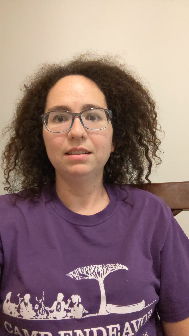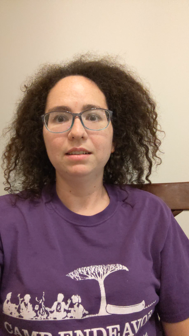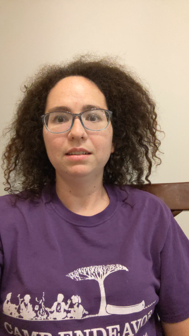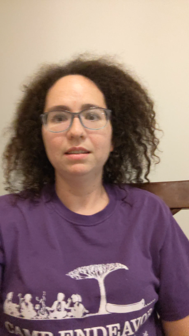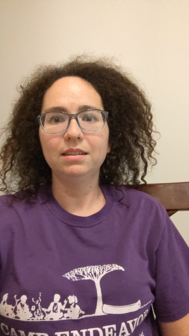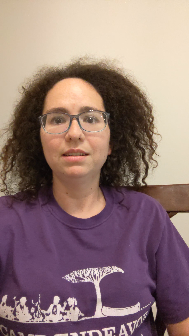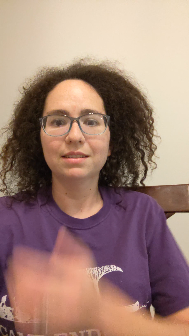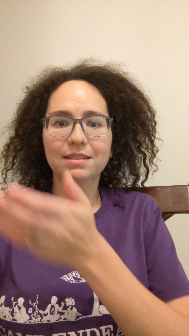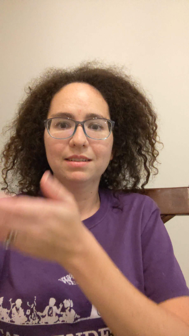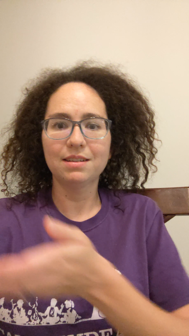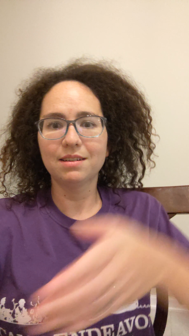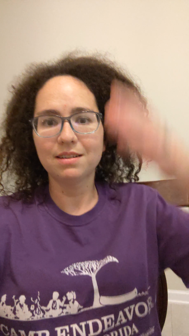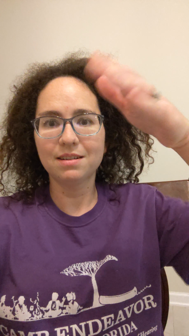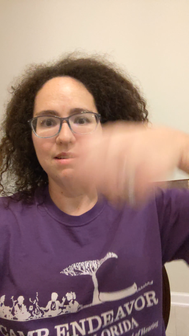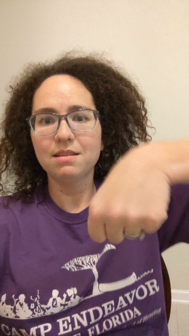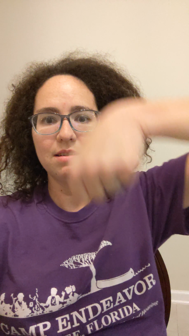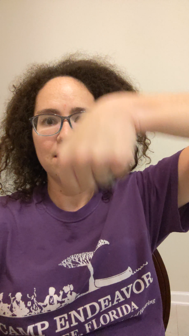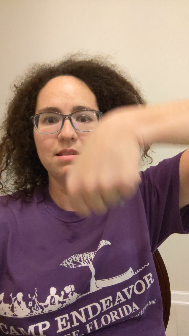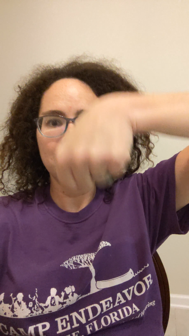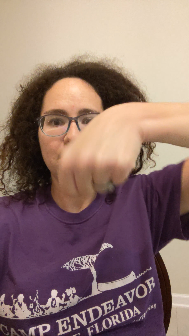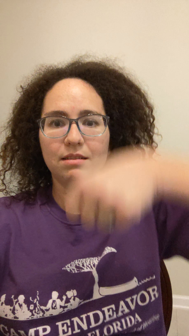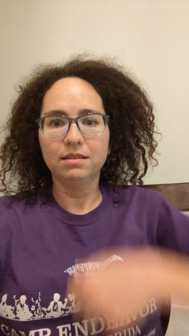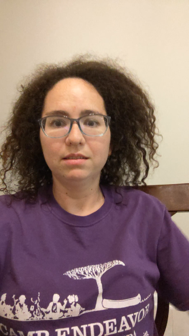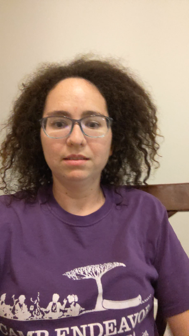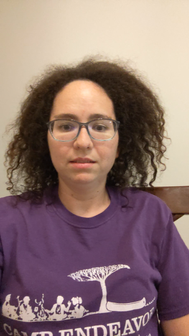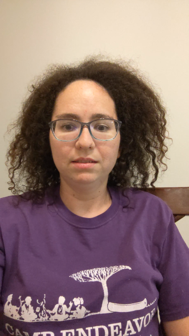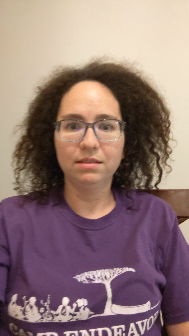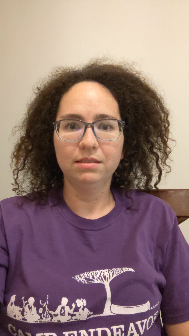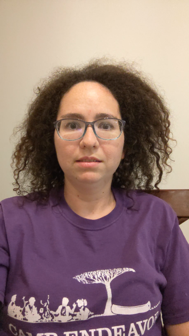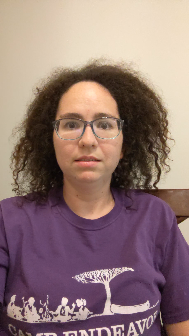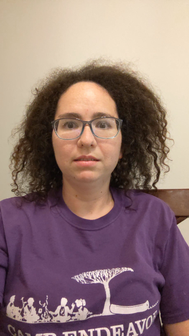basket